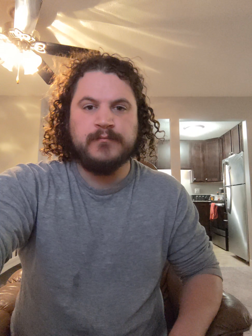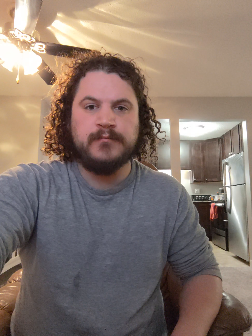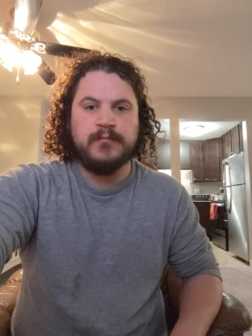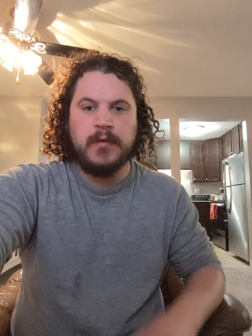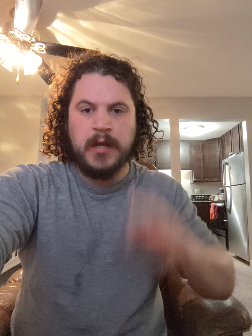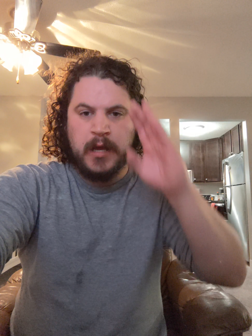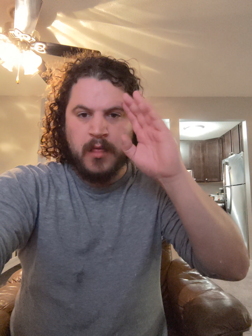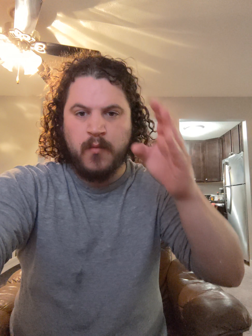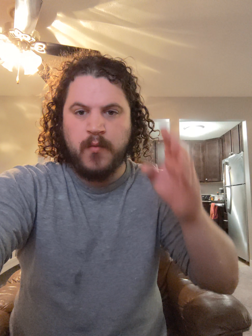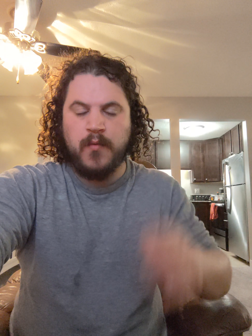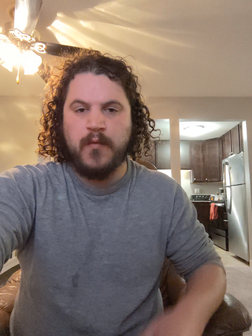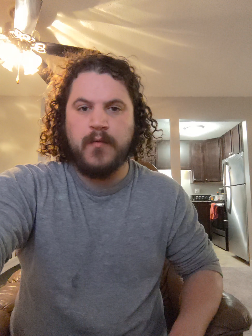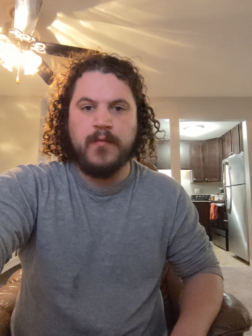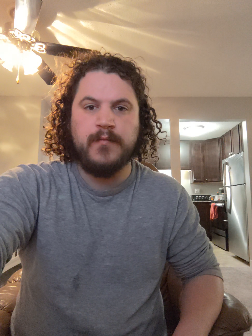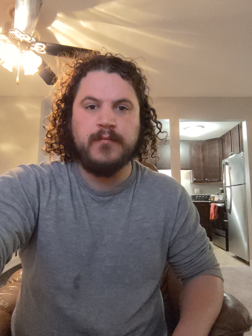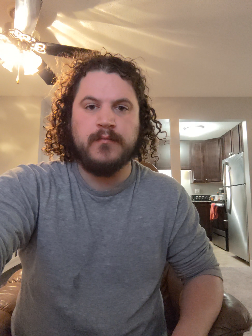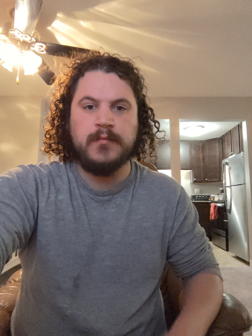hello